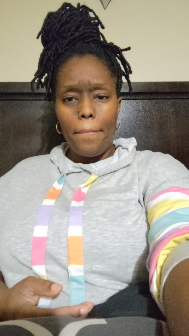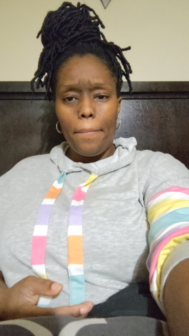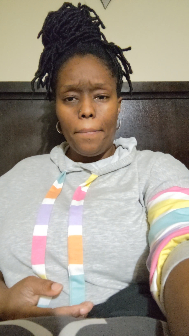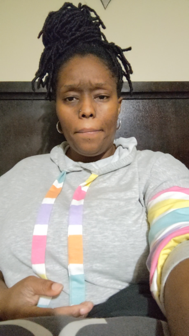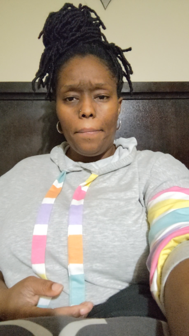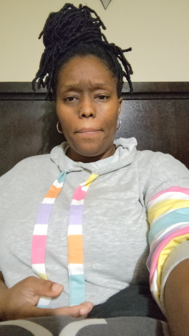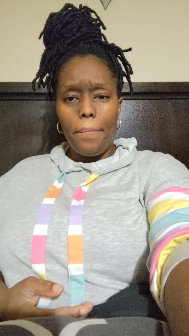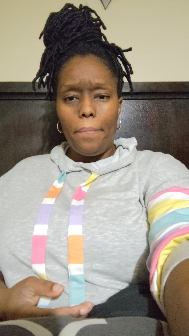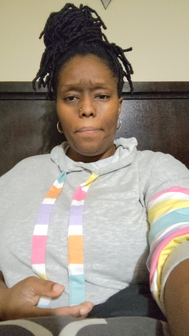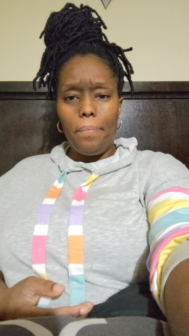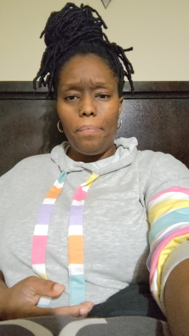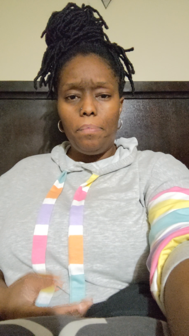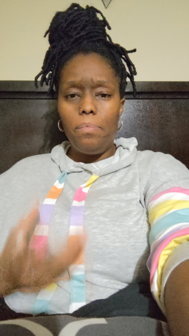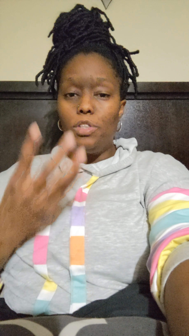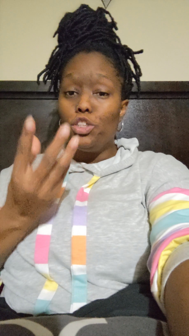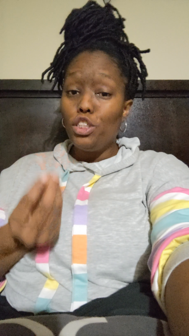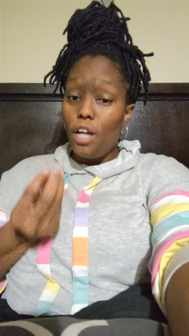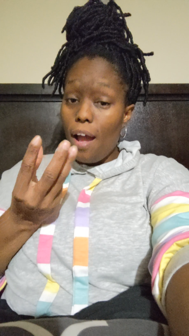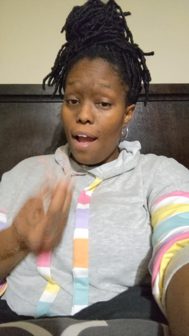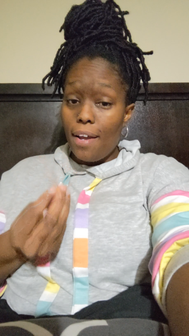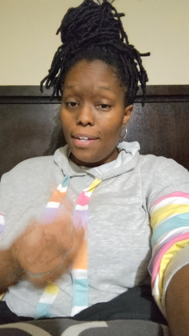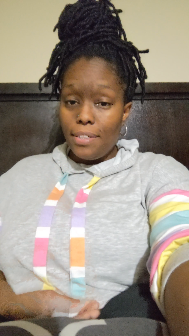gentle